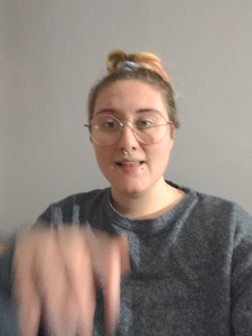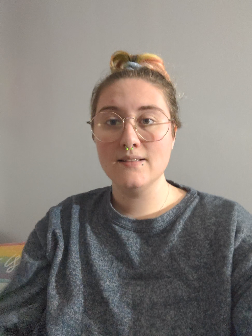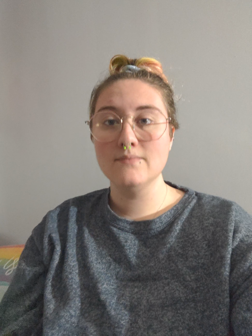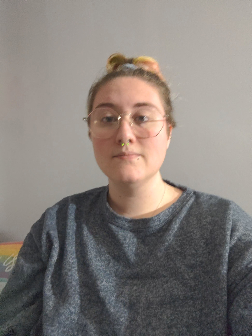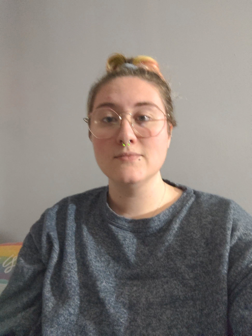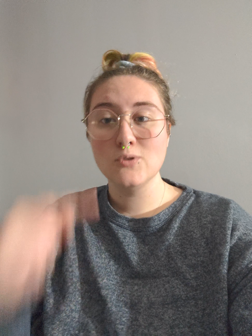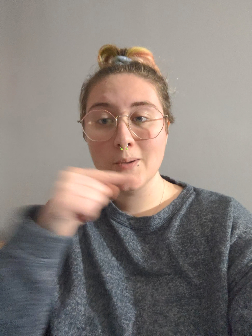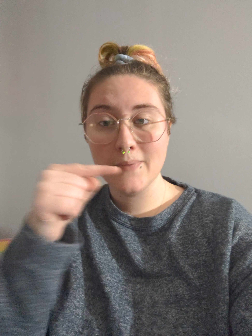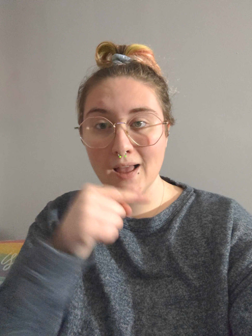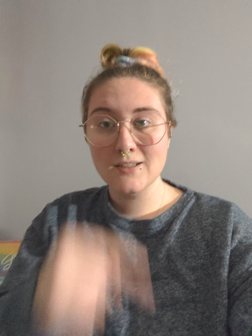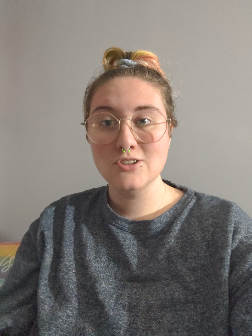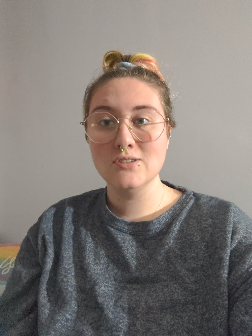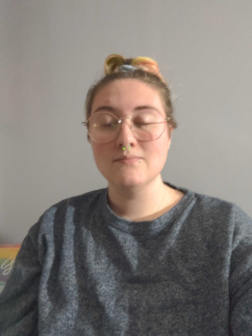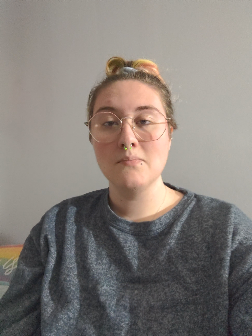toothbrush